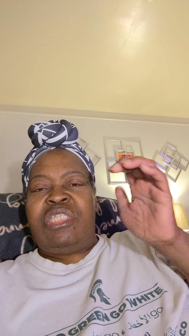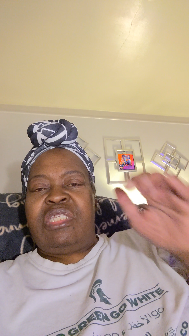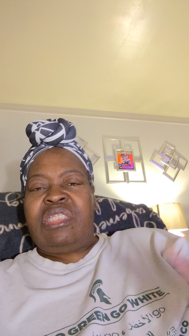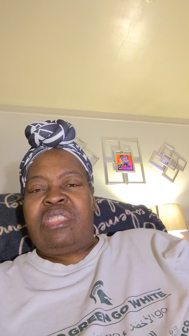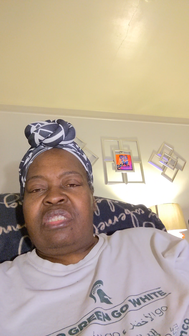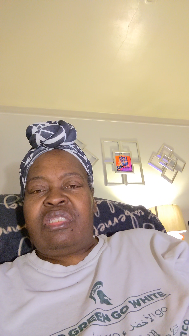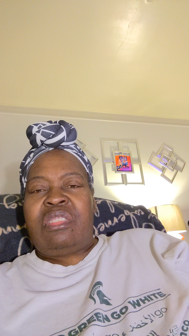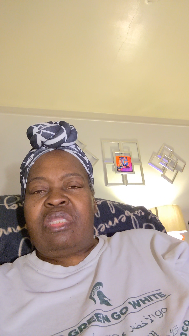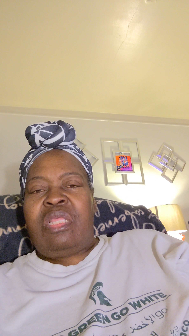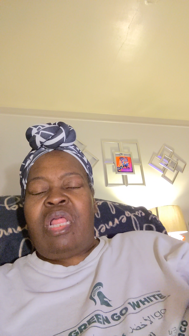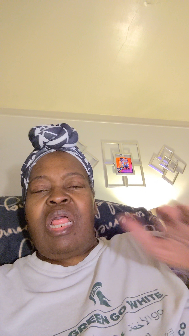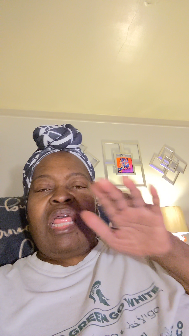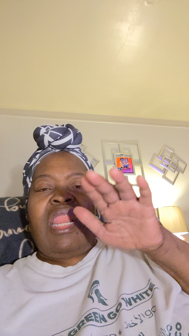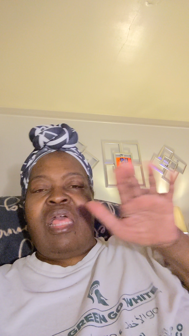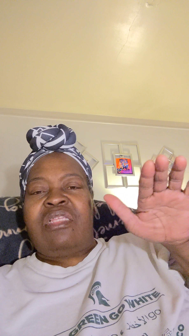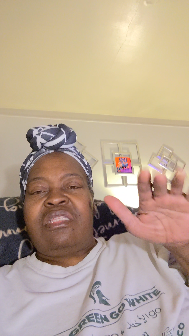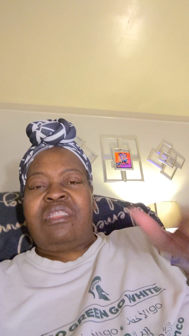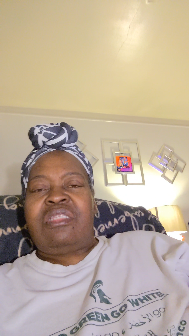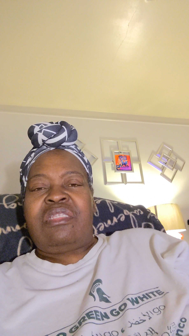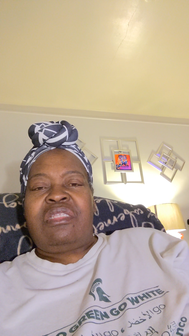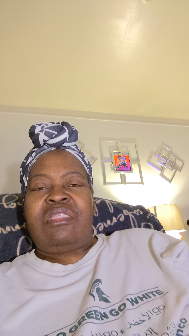nice